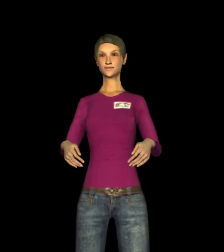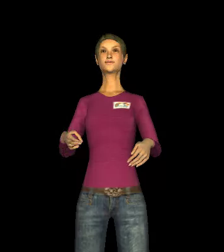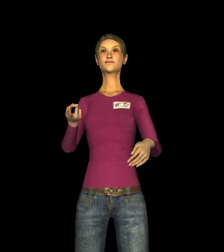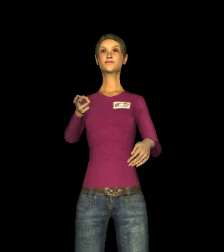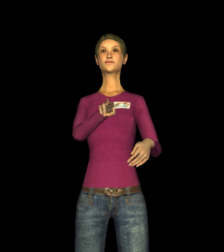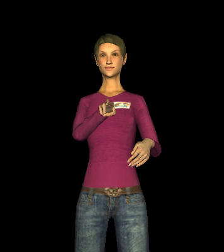يعود